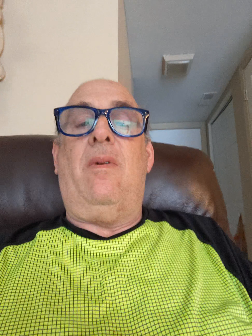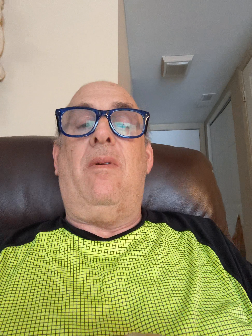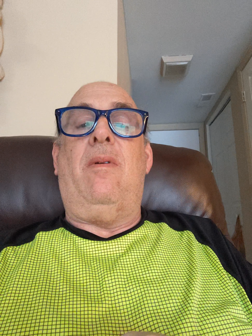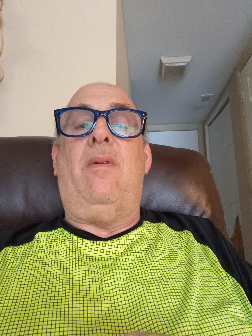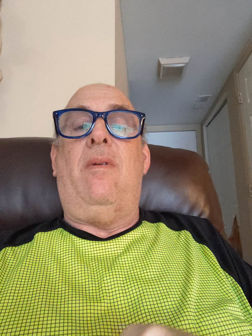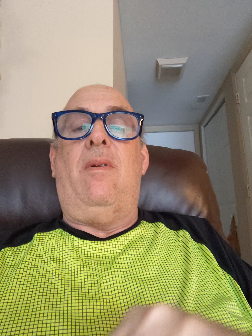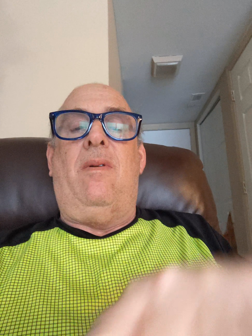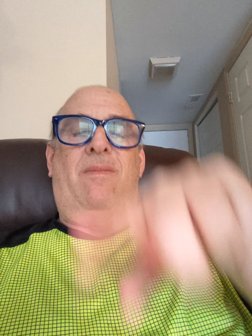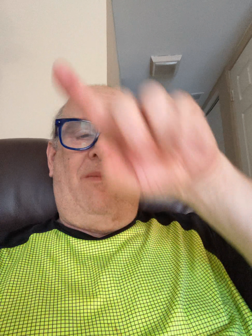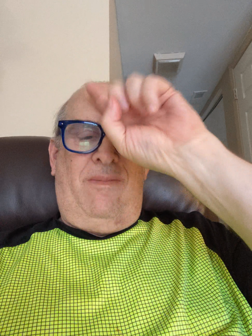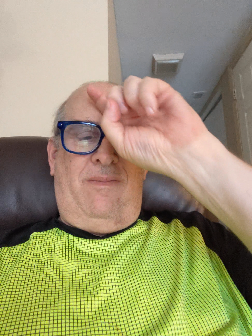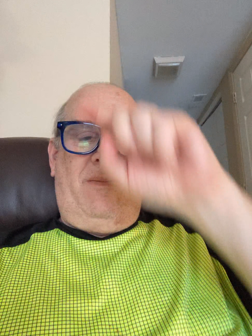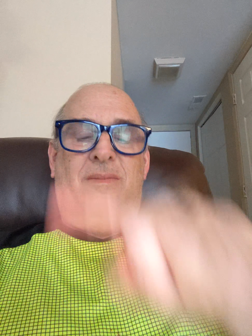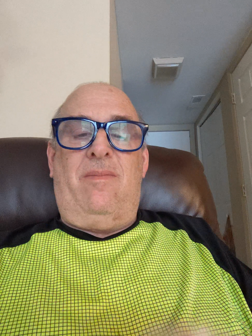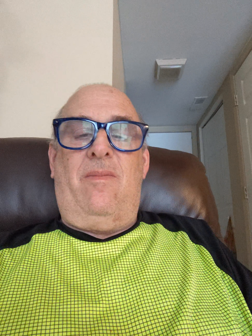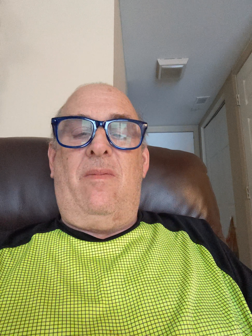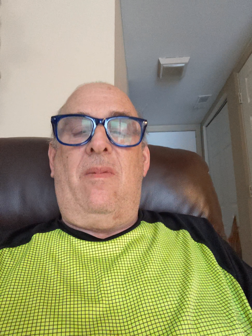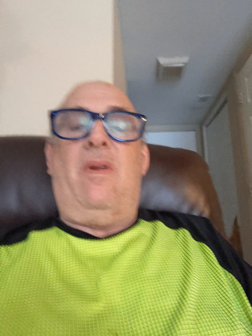puzzle